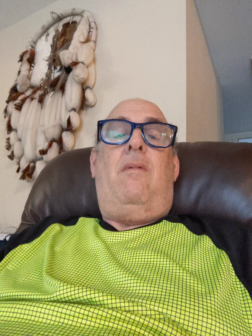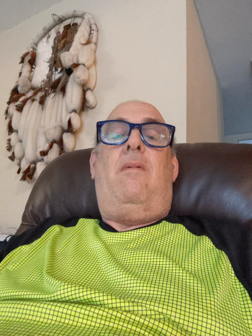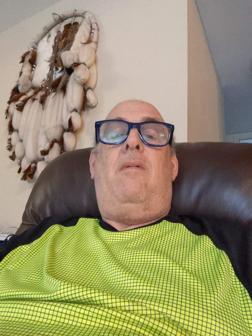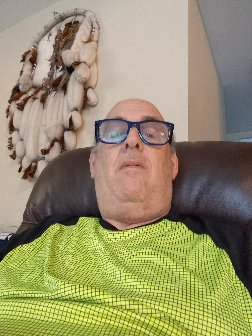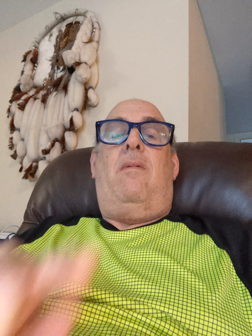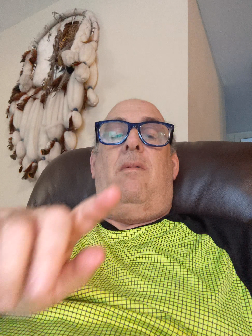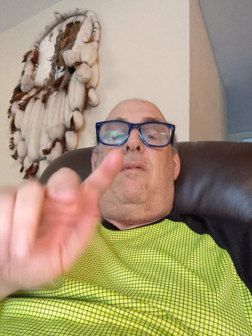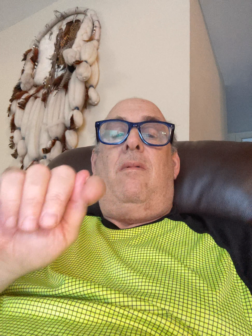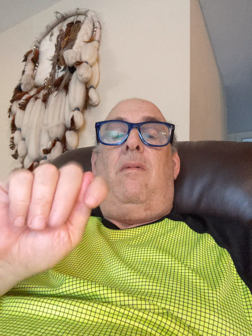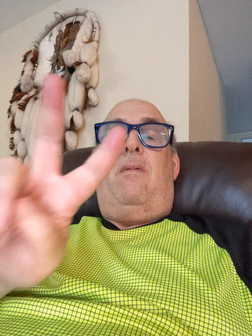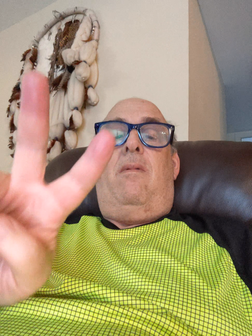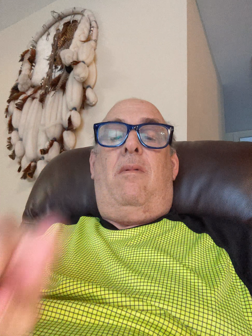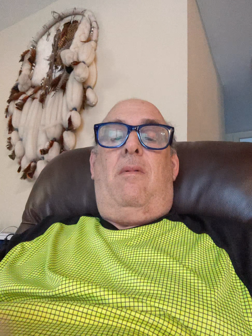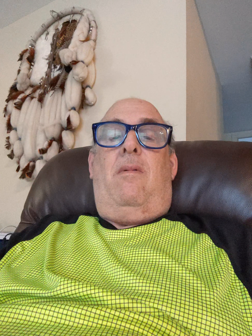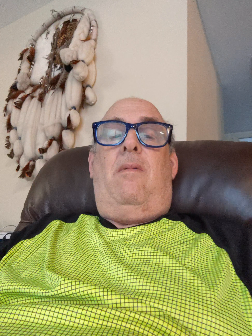TV